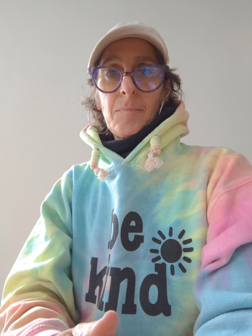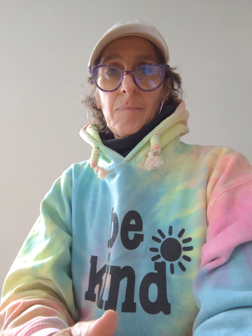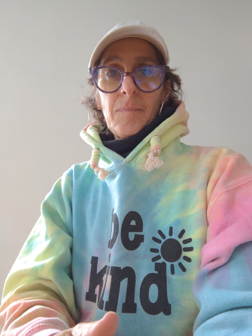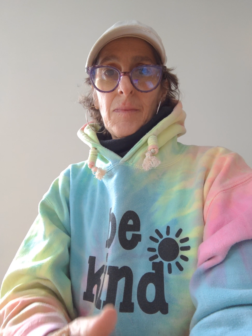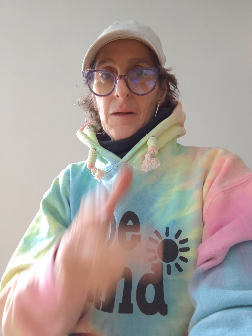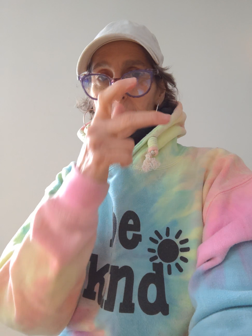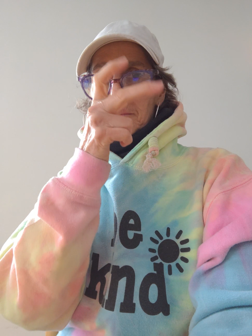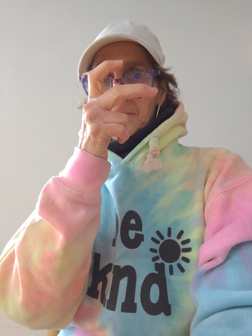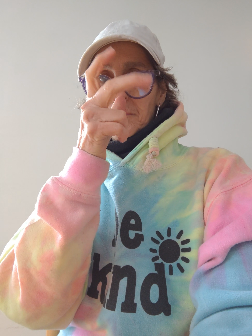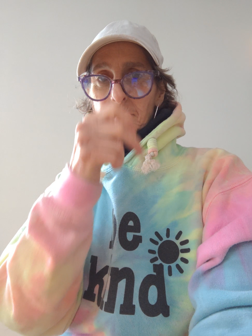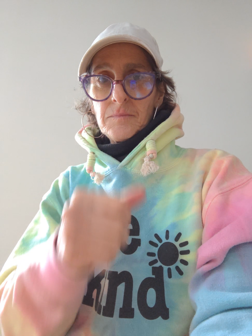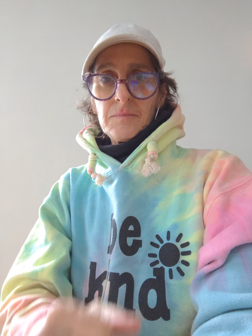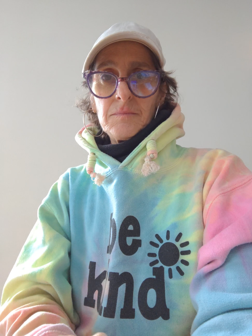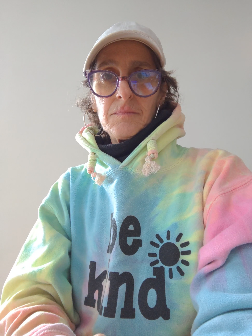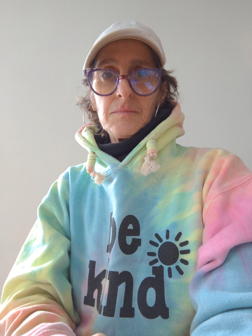bug